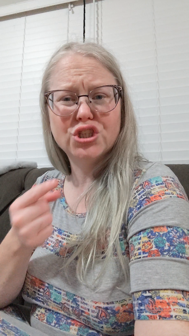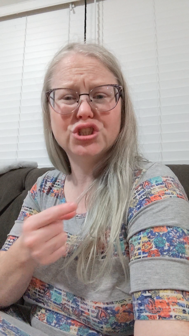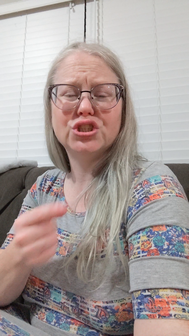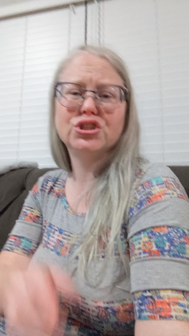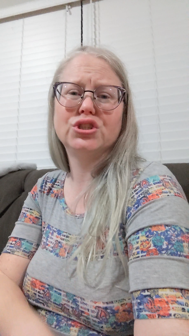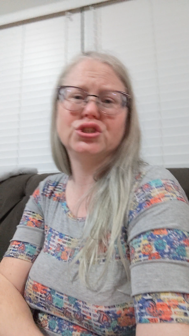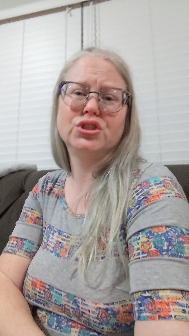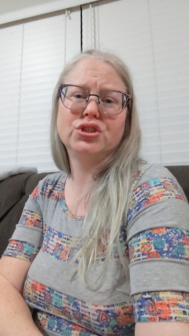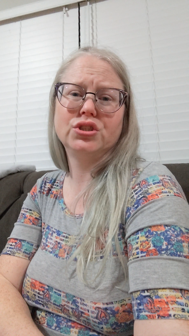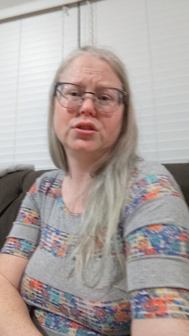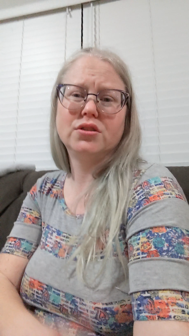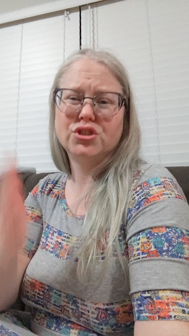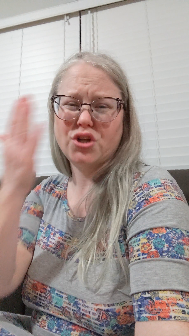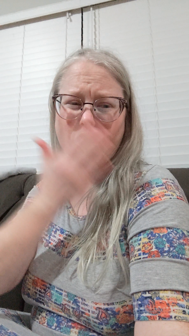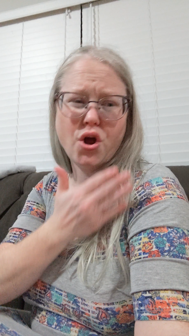dark